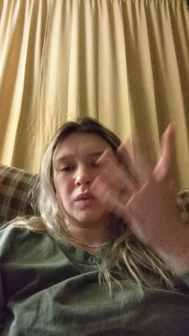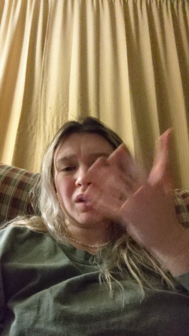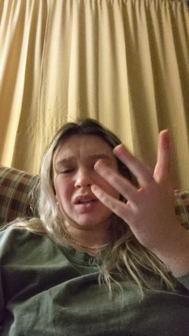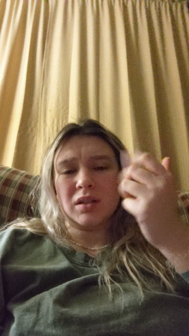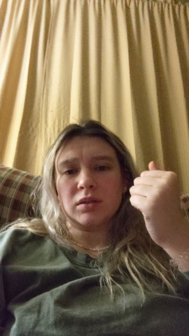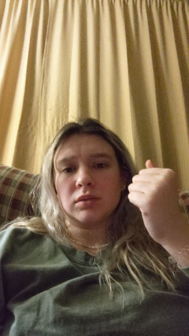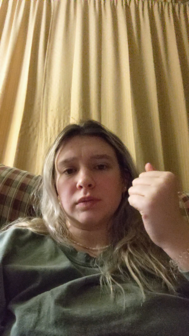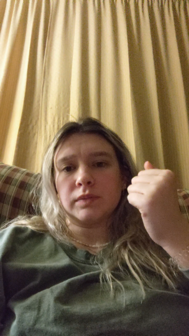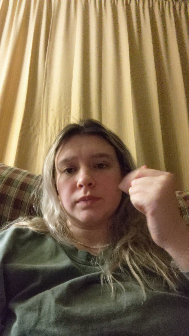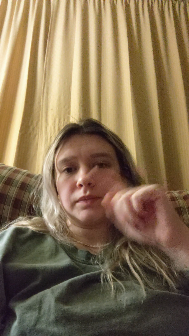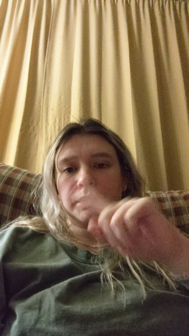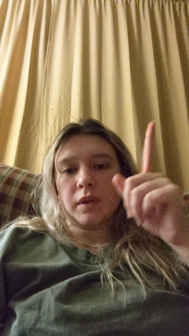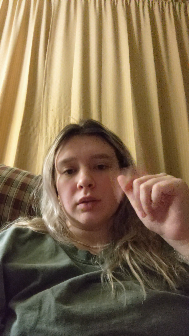but